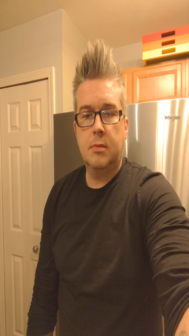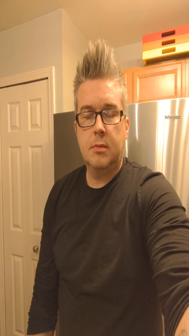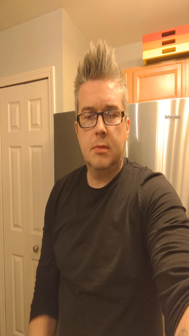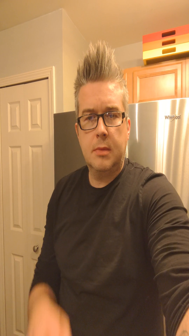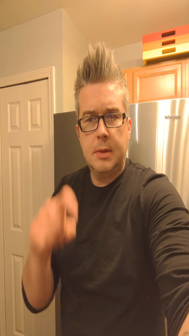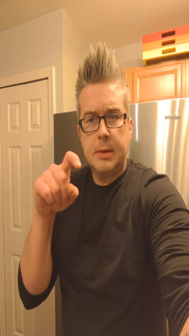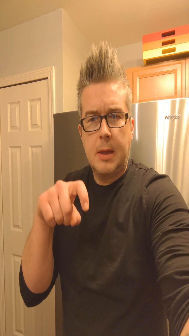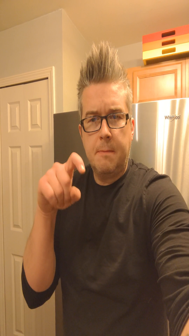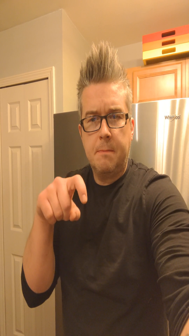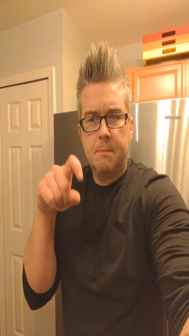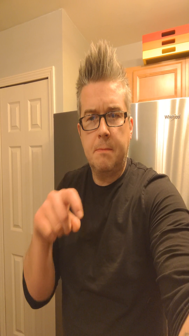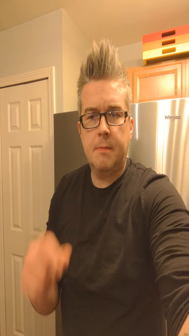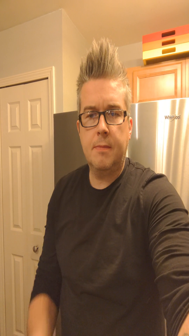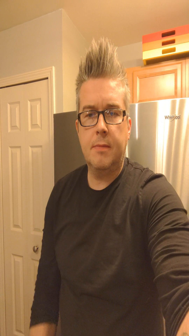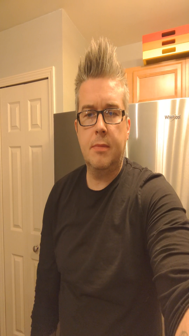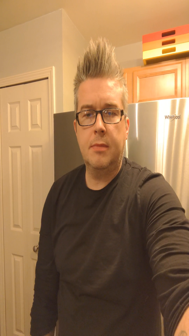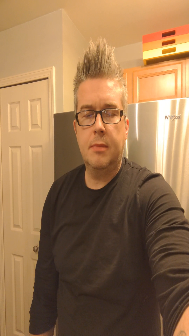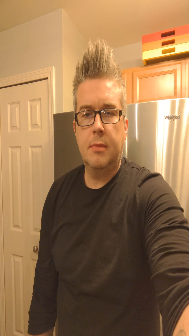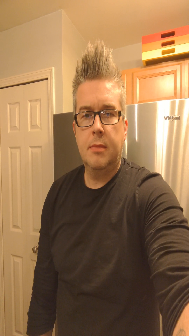time